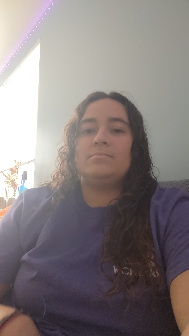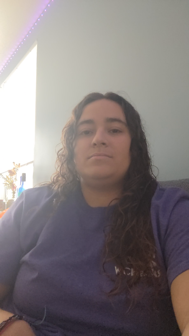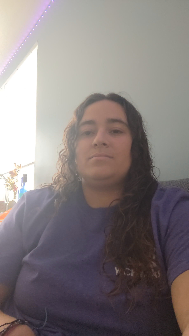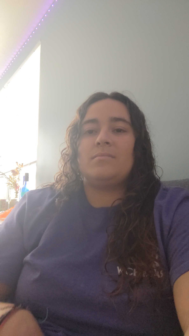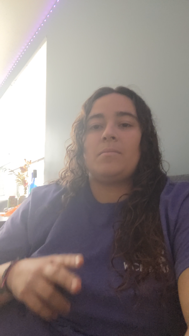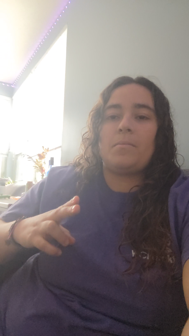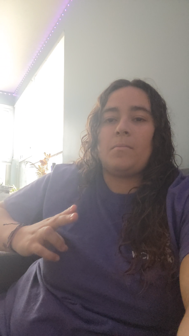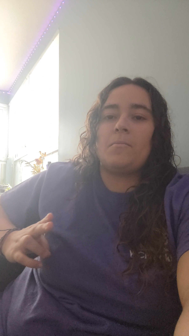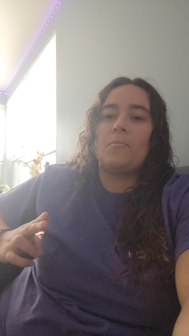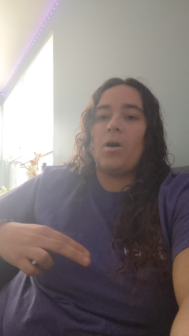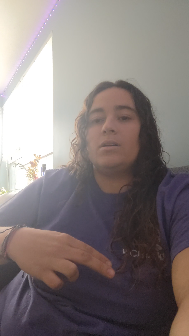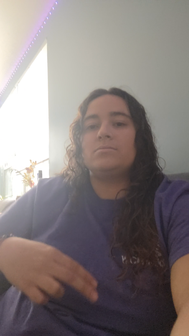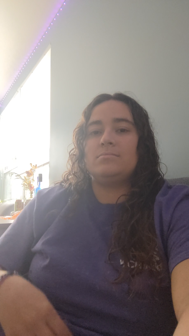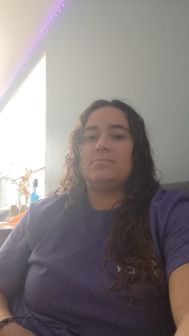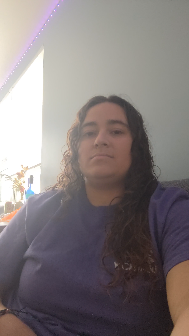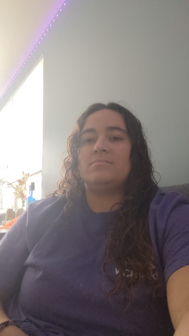belt